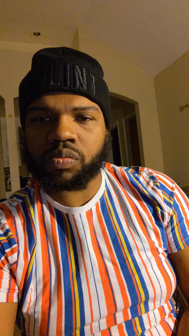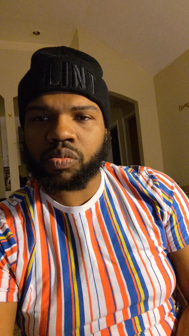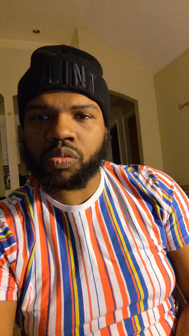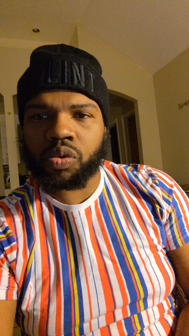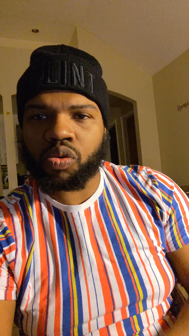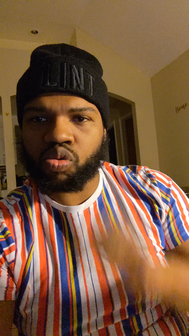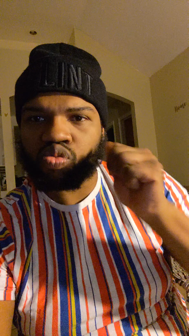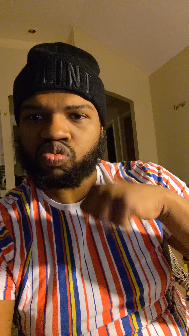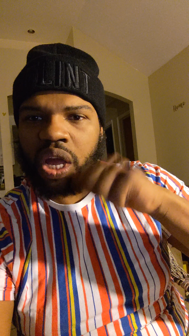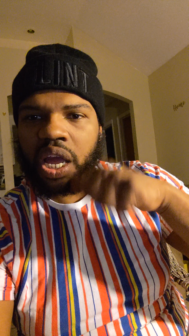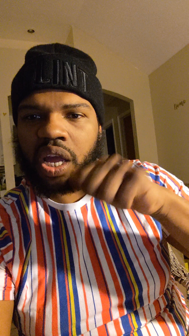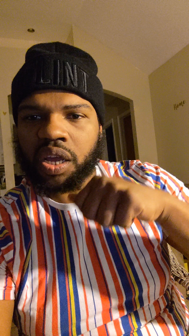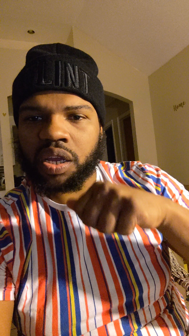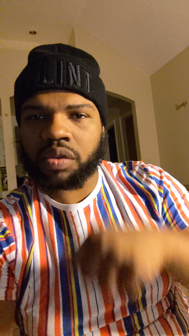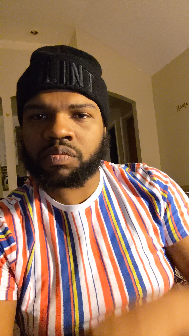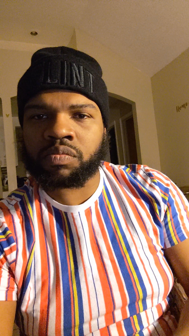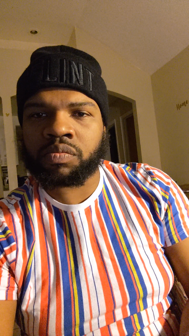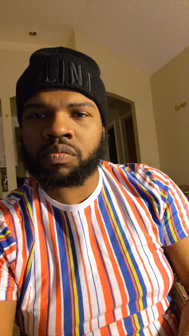rock